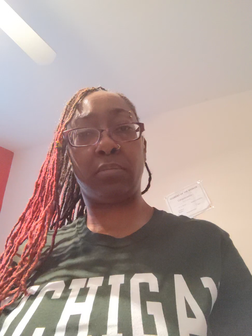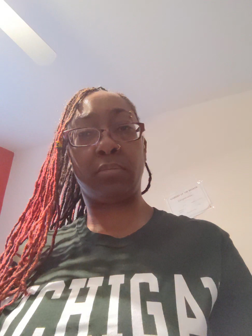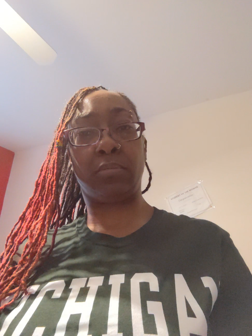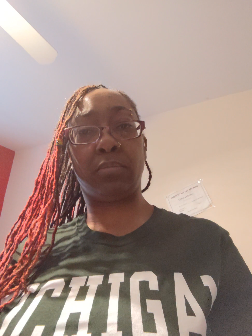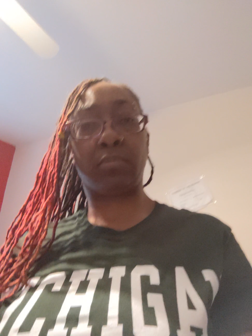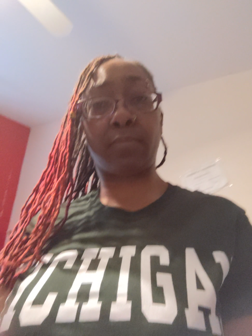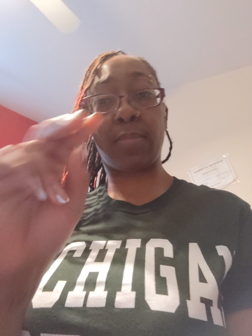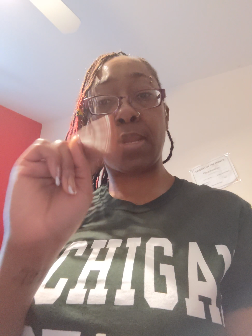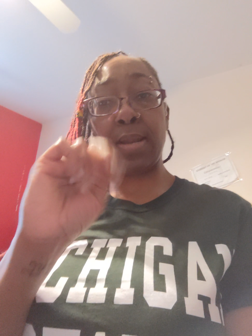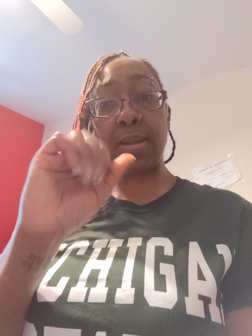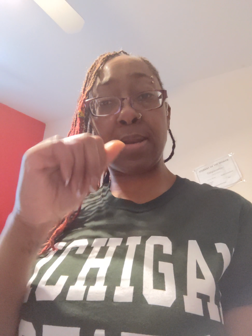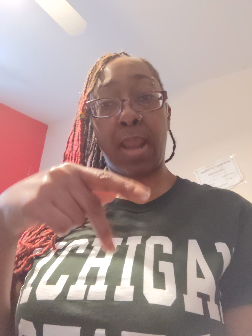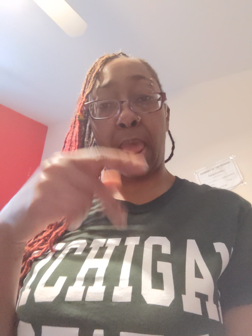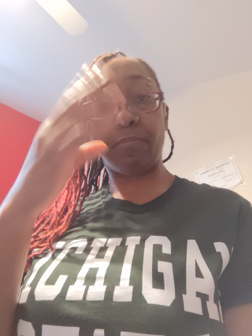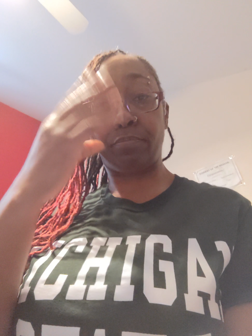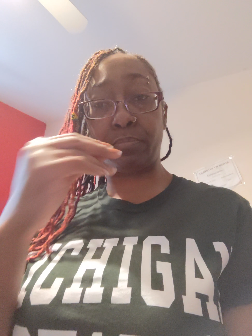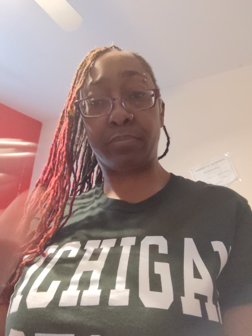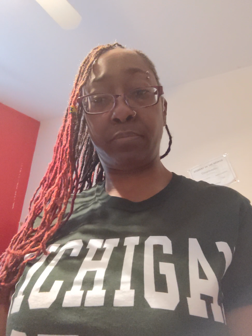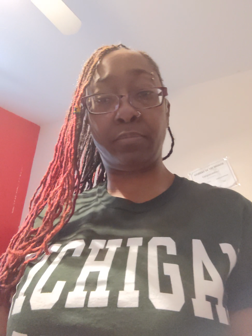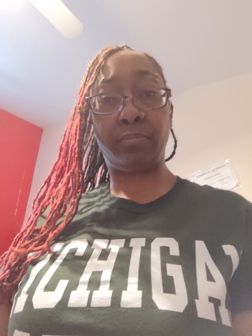nap